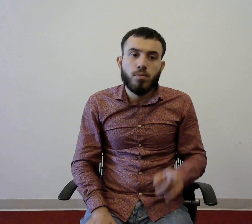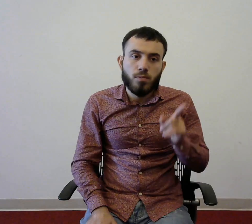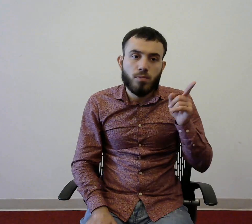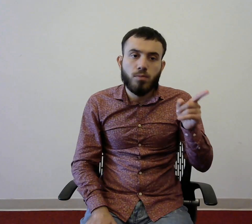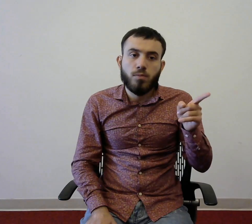O